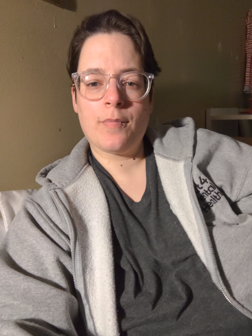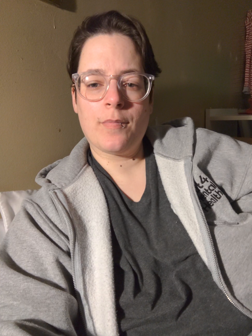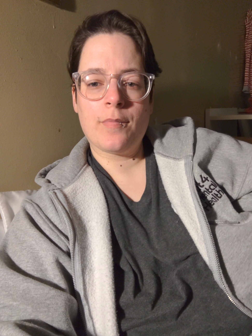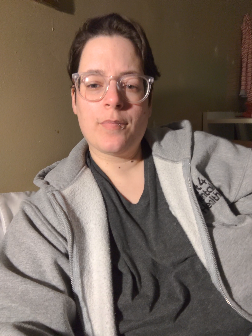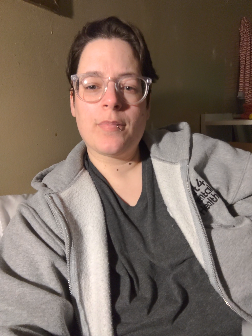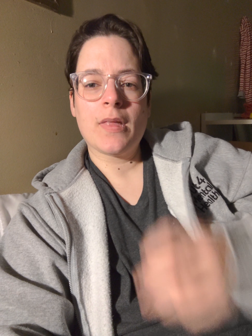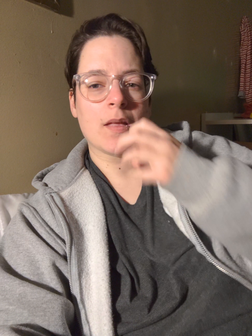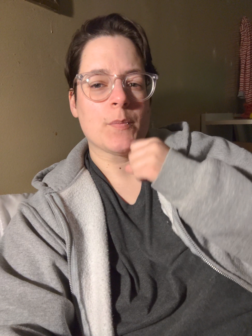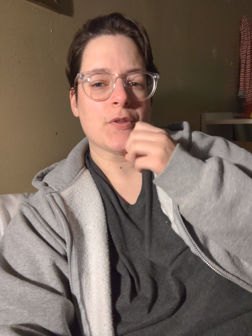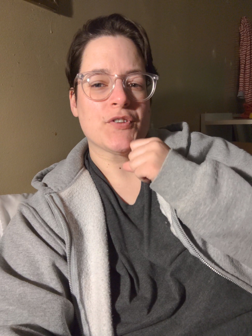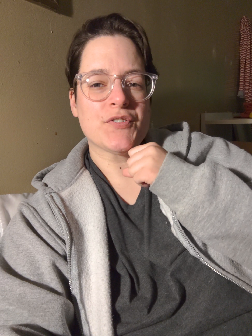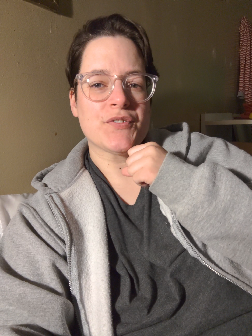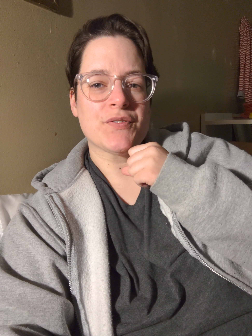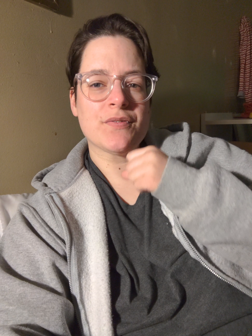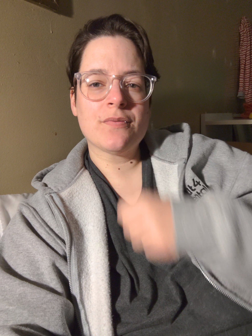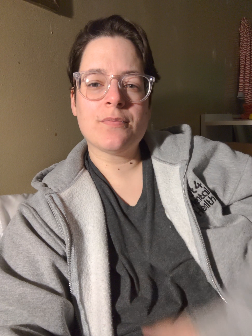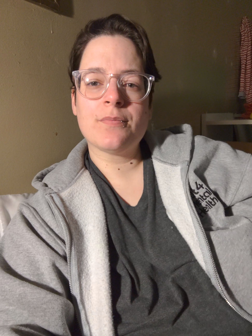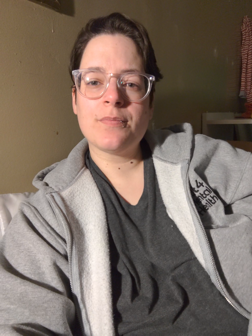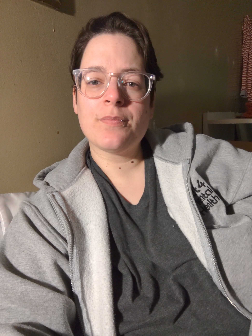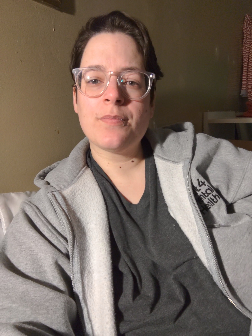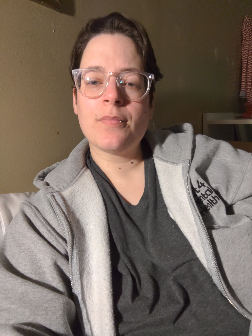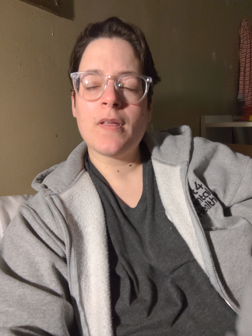underwear